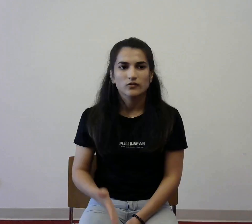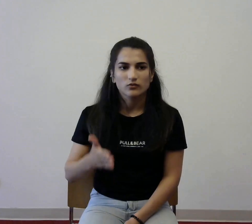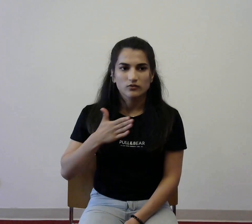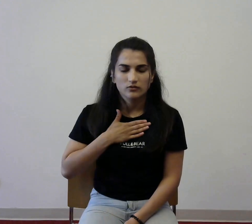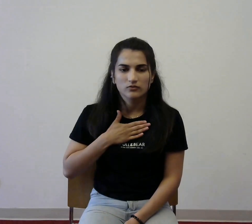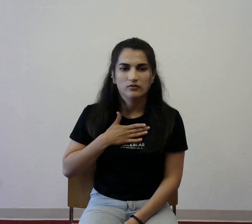mən